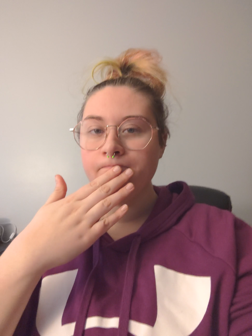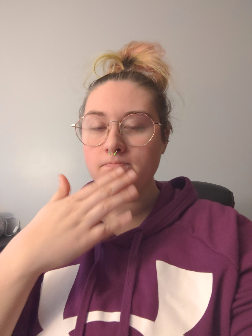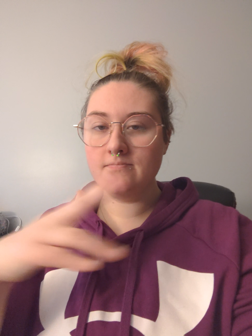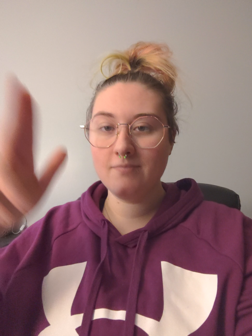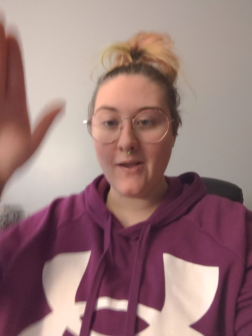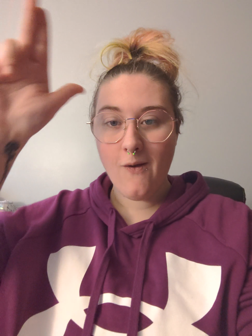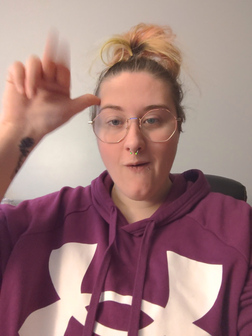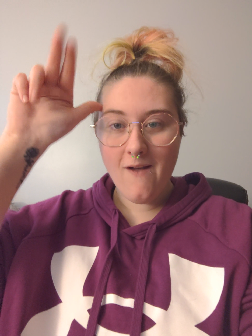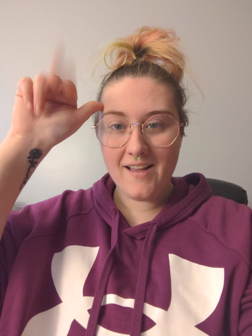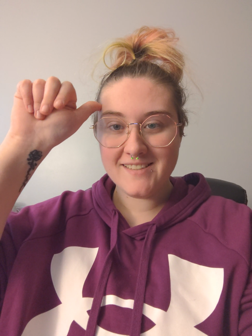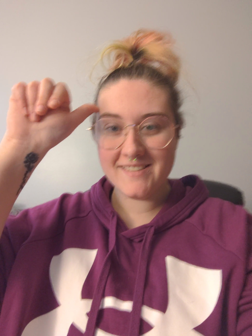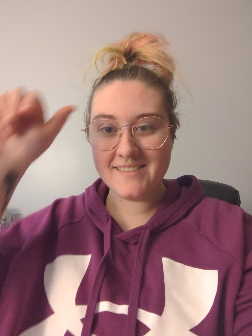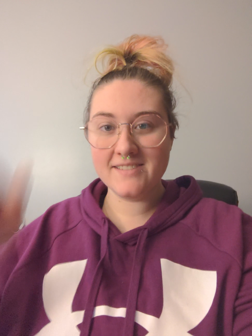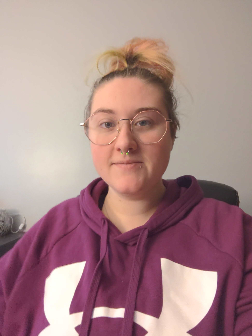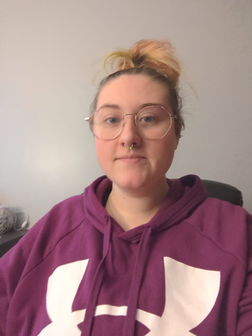horse